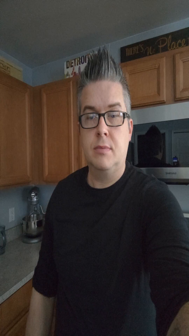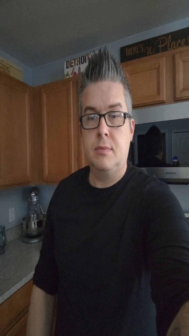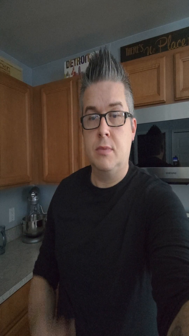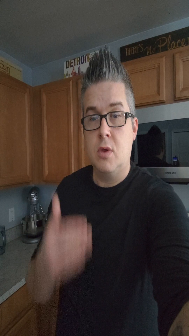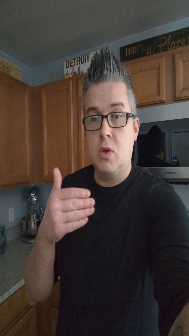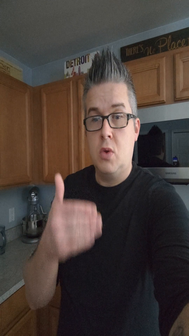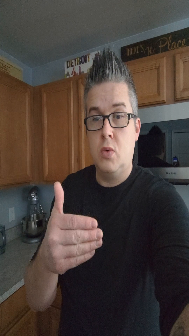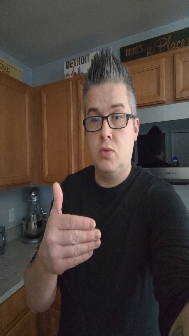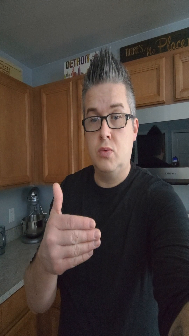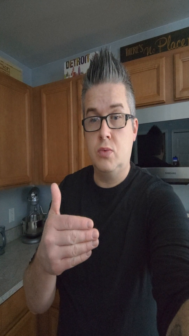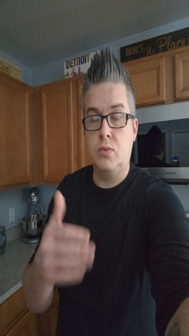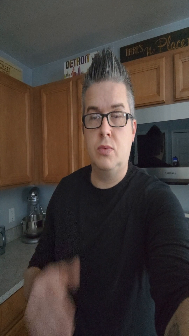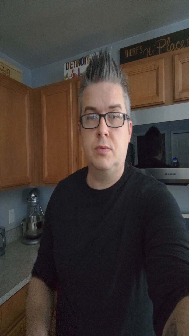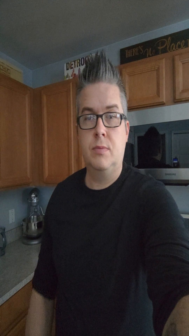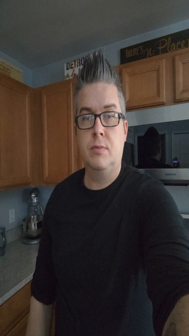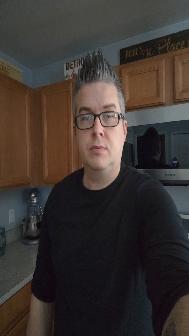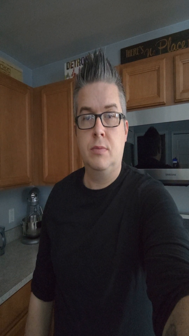close